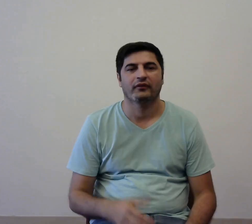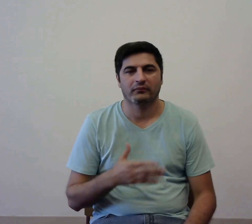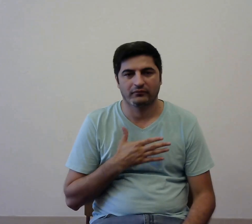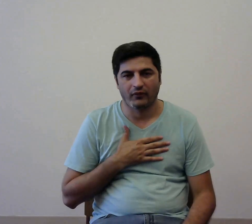mən